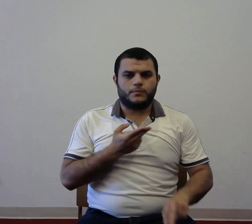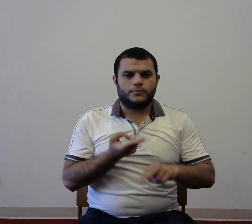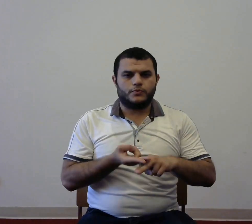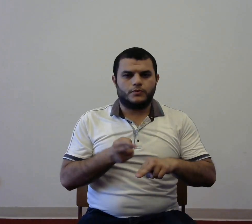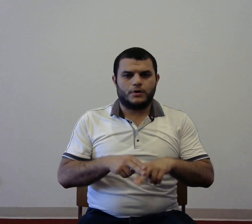bu